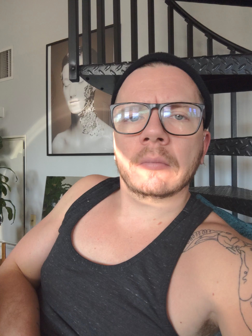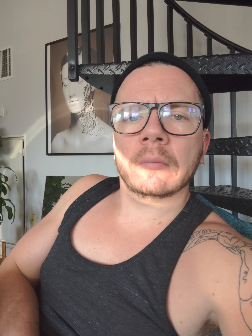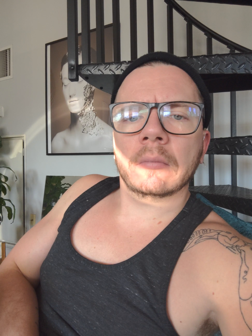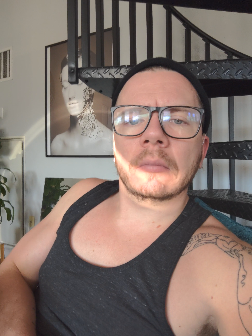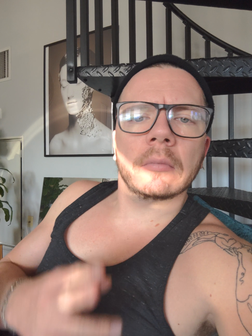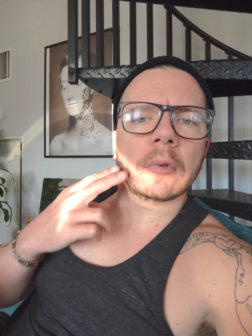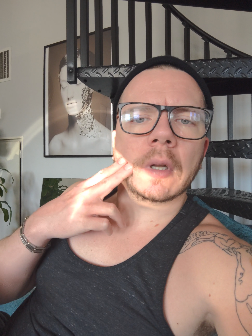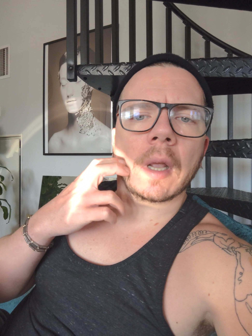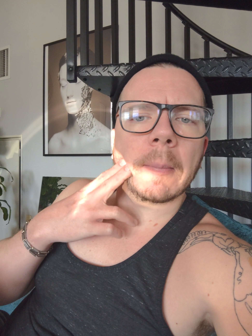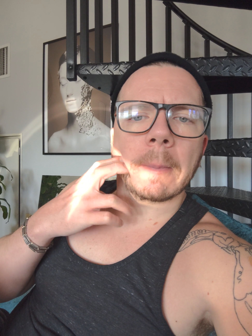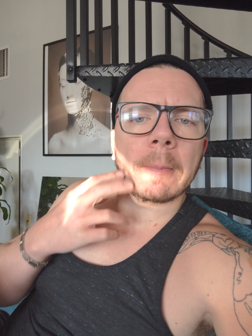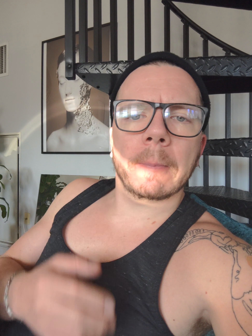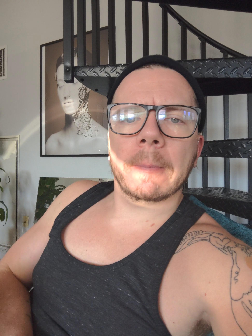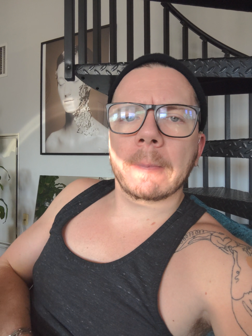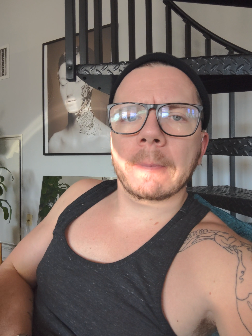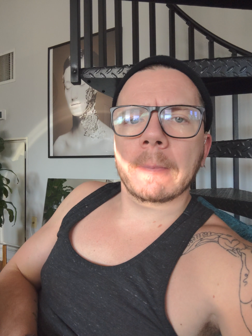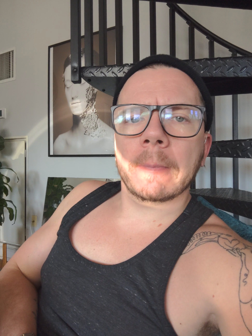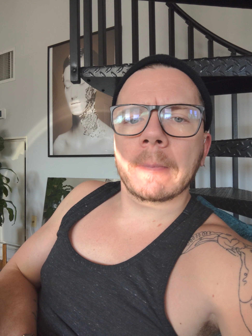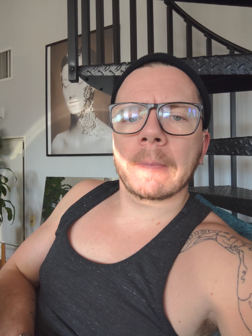gum